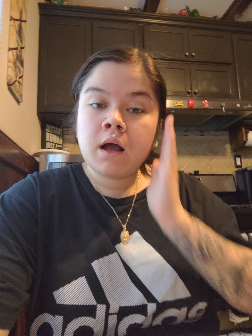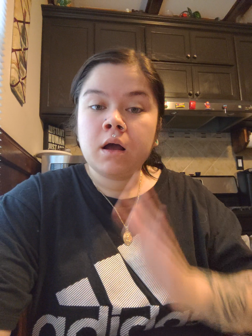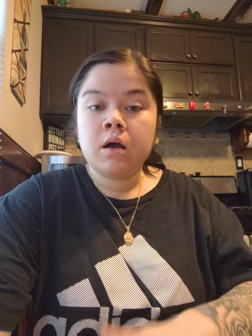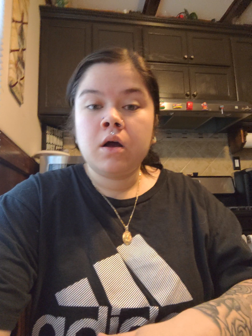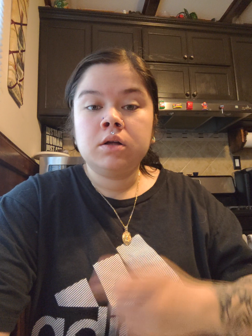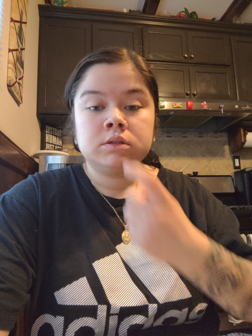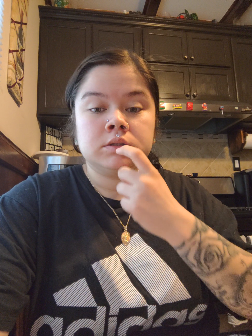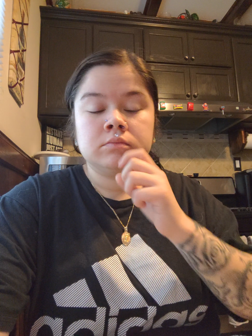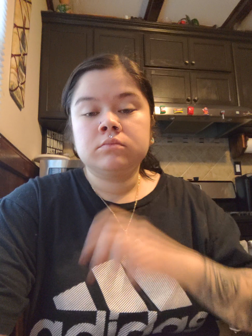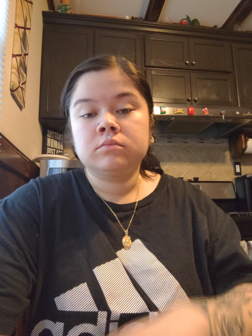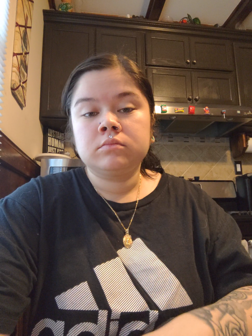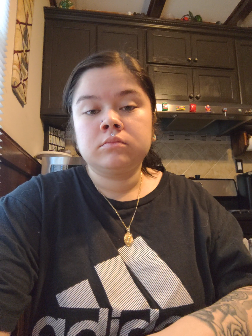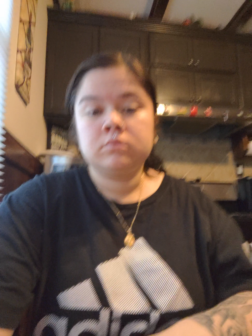tongue